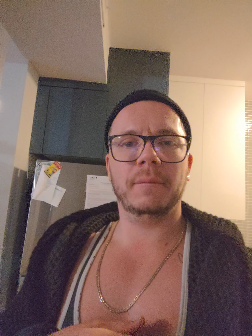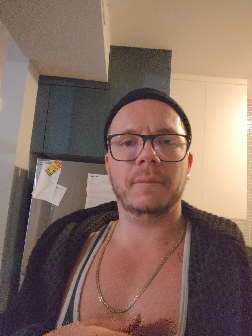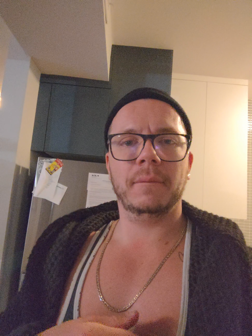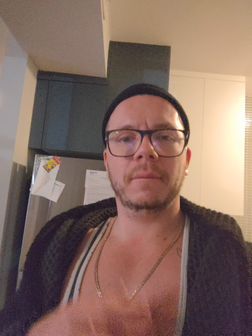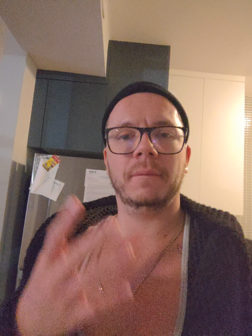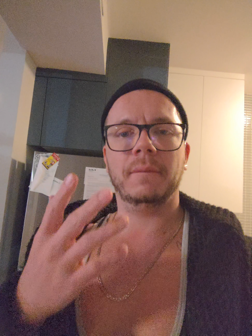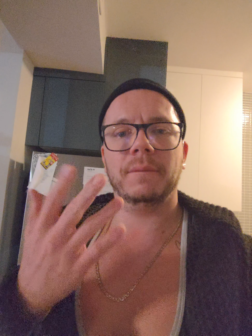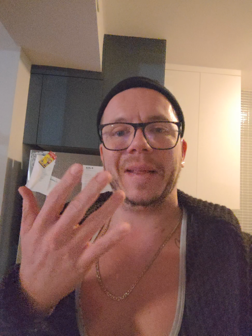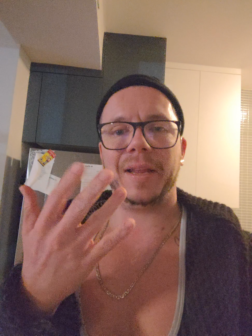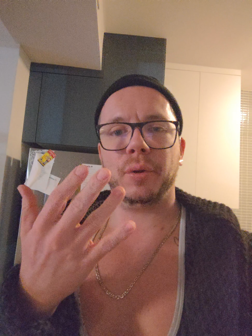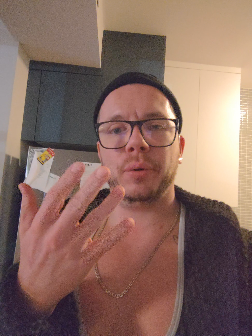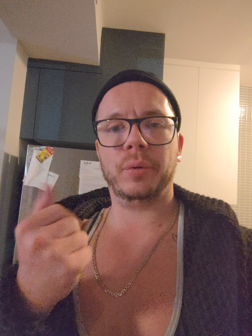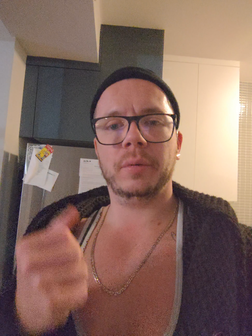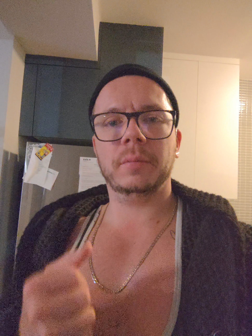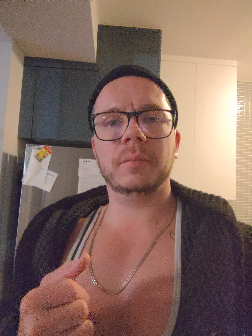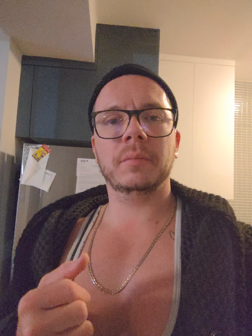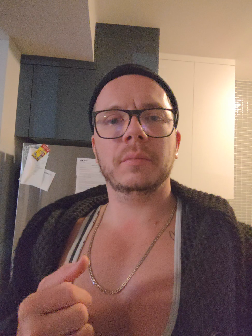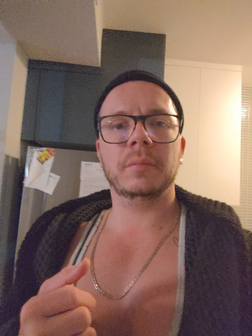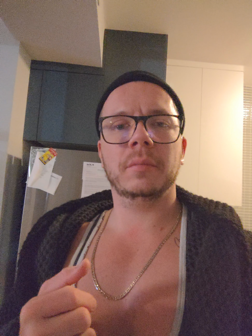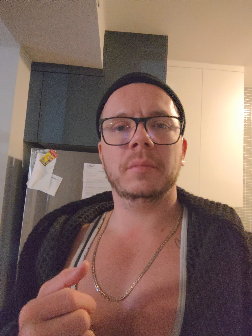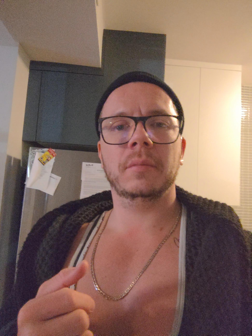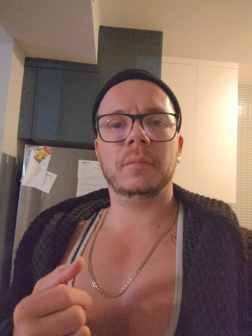finger